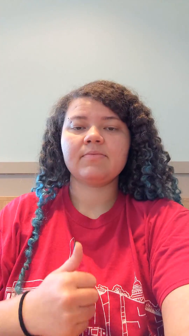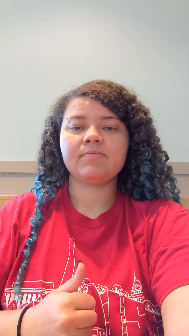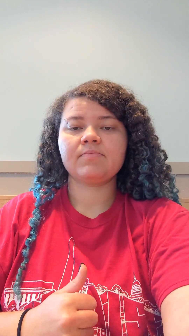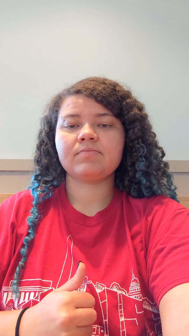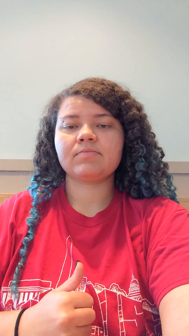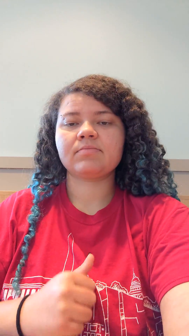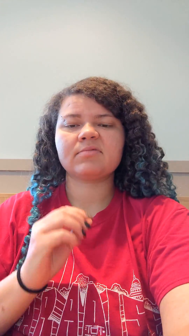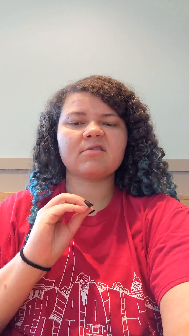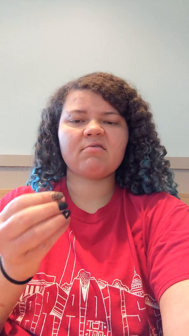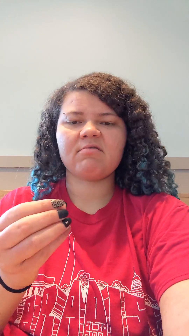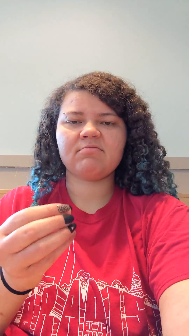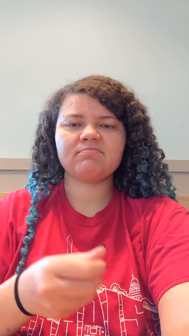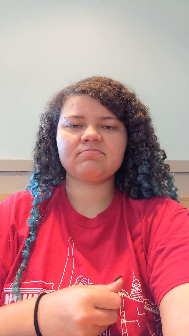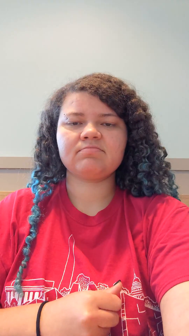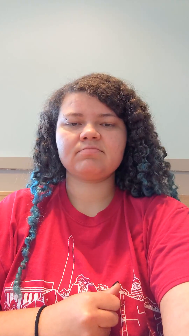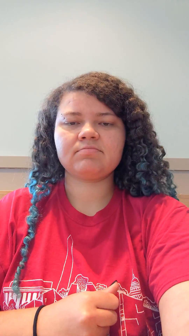none